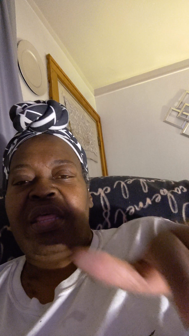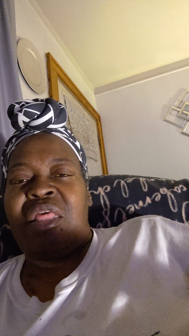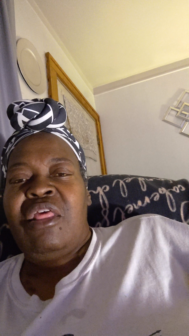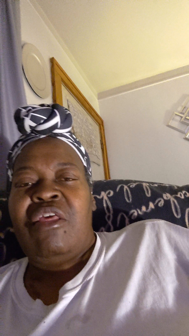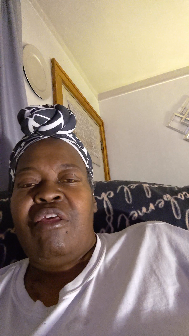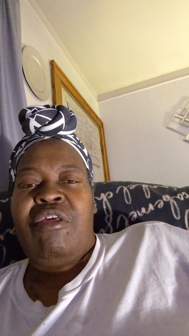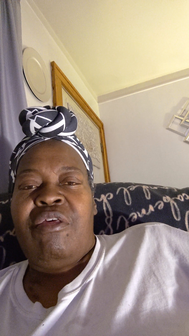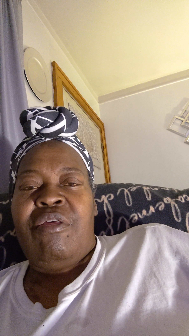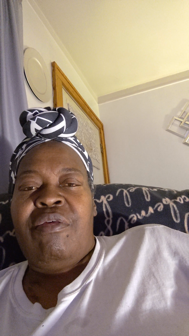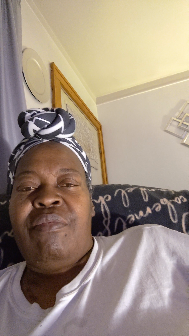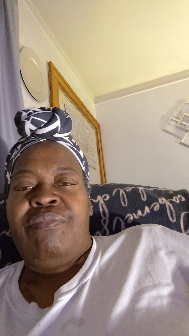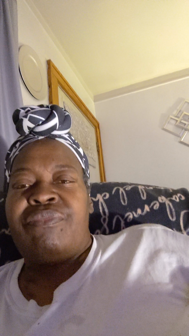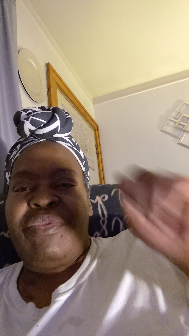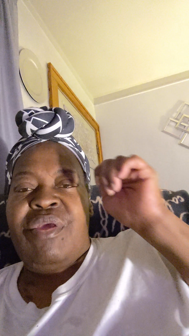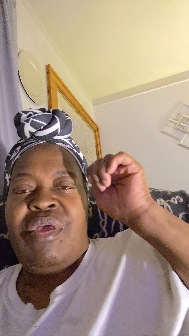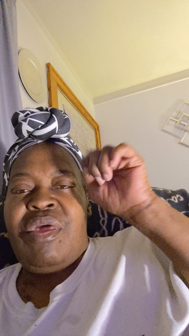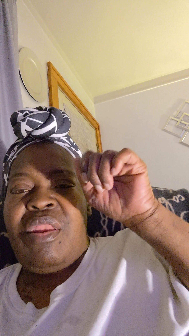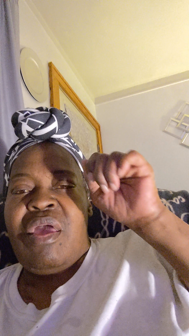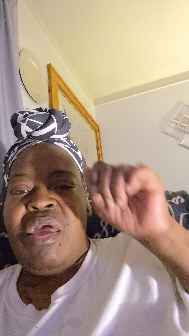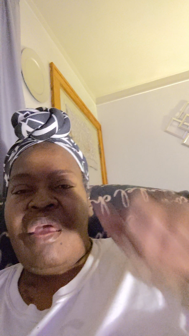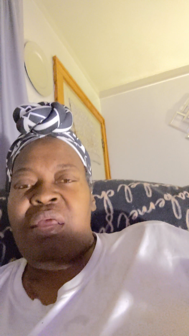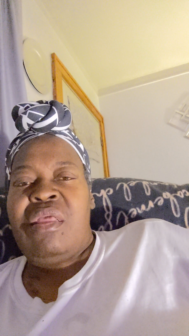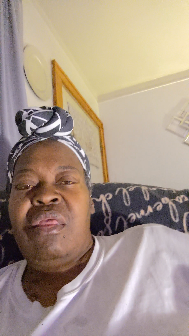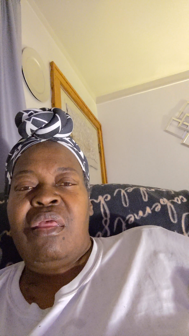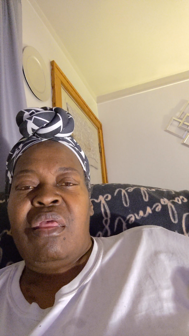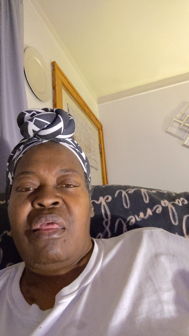knock